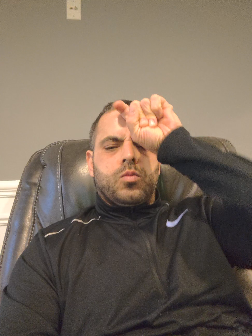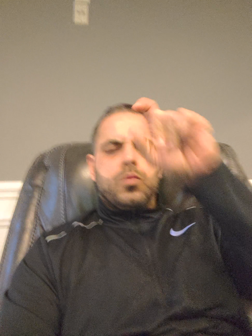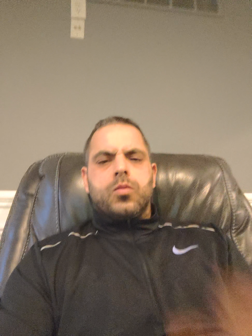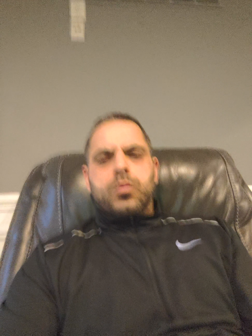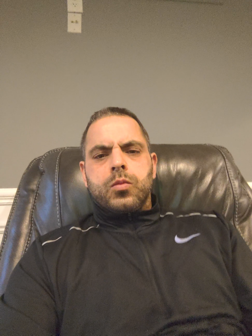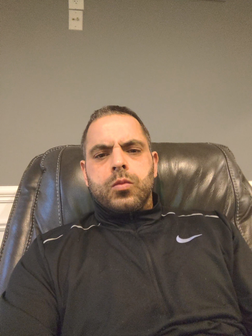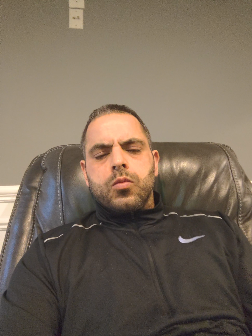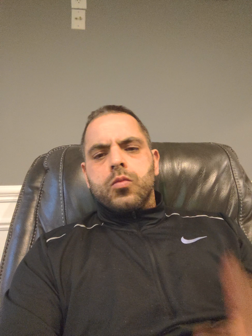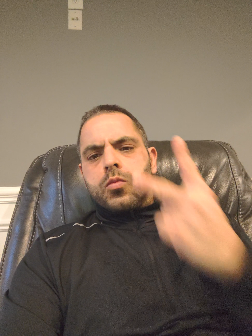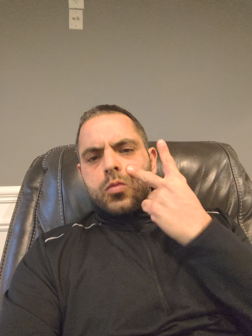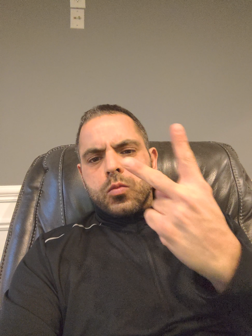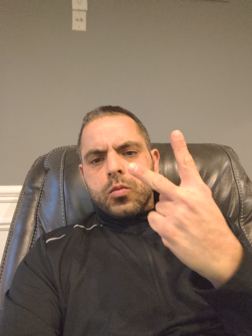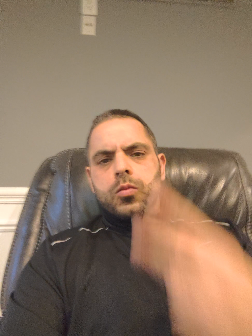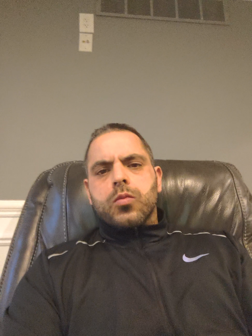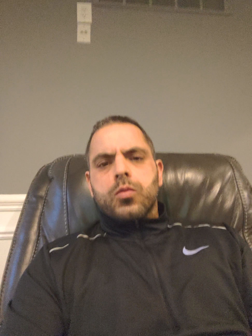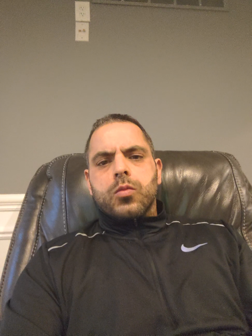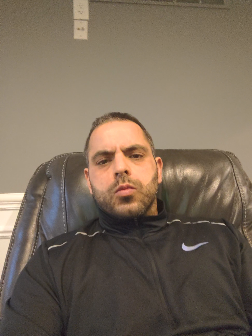look